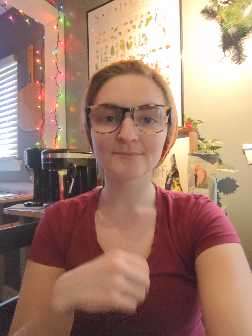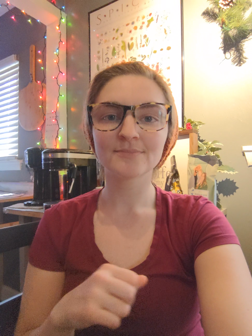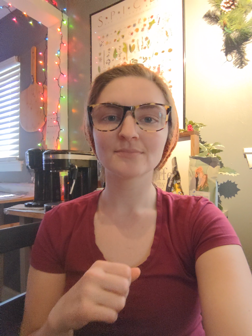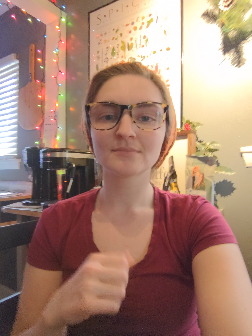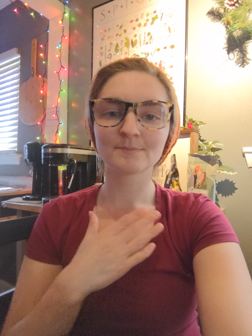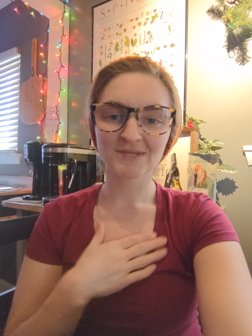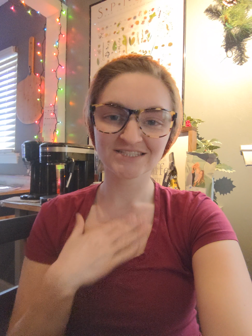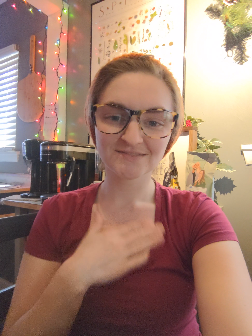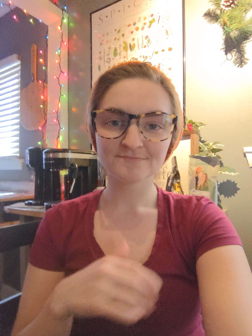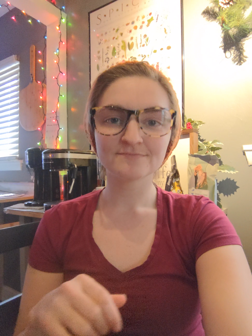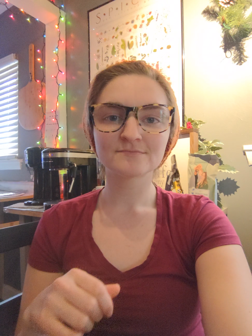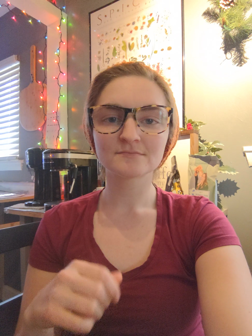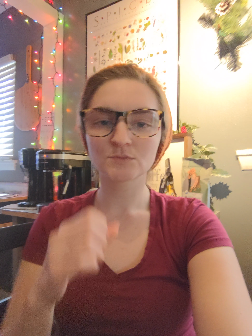please